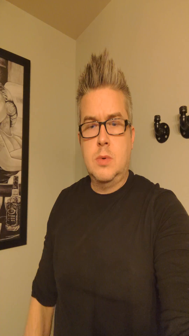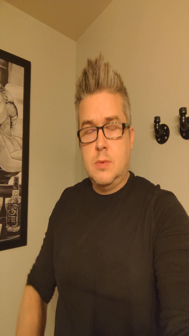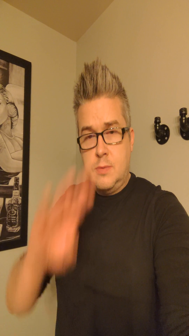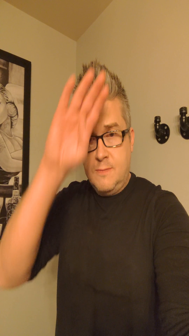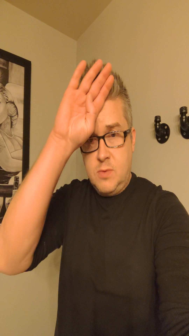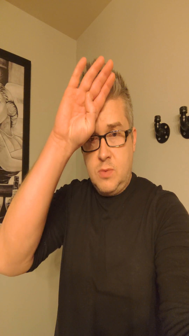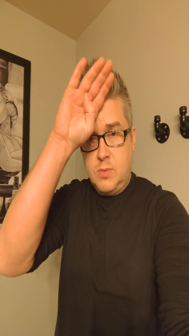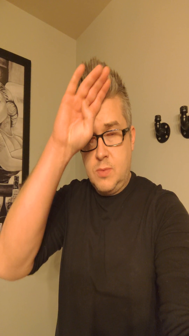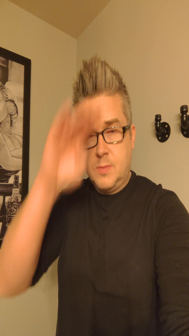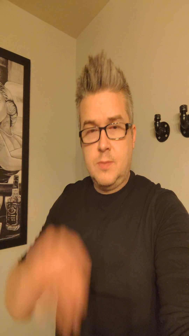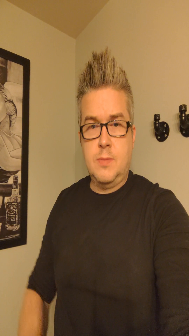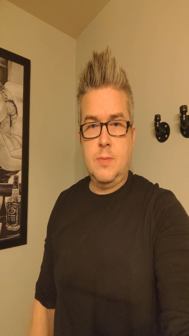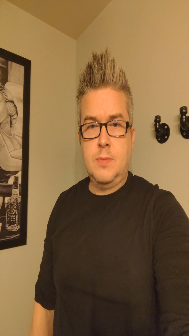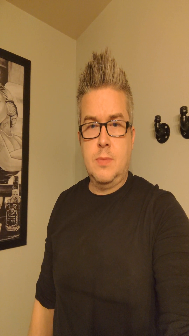fireman